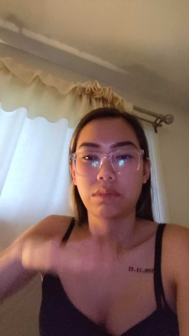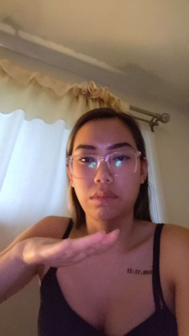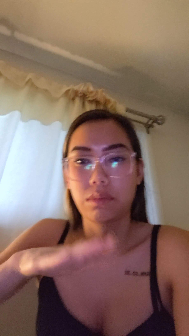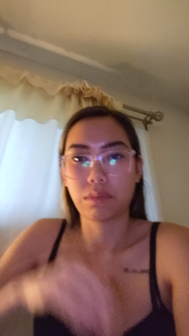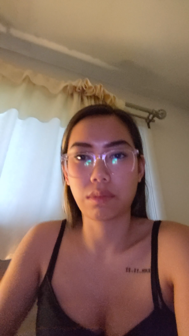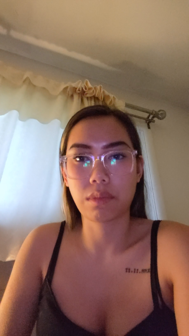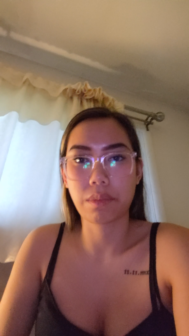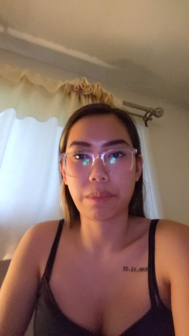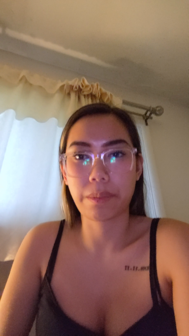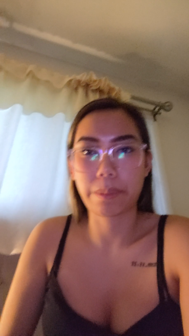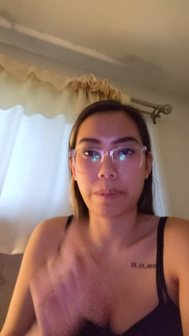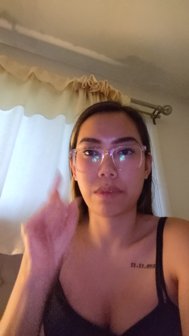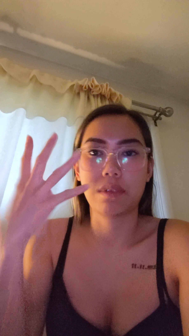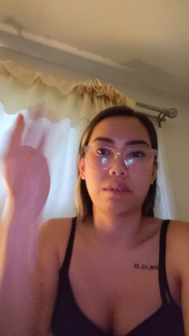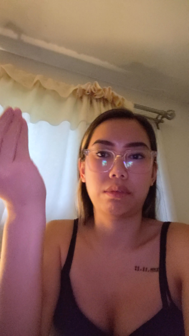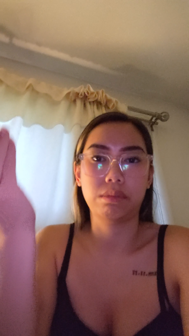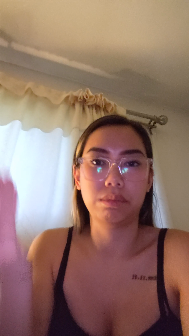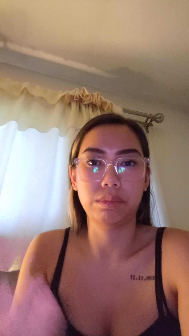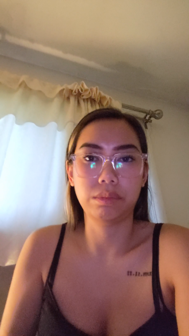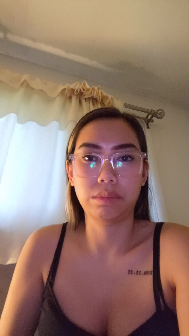going to